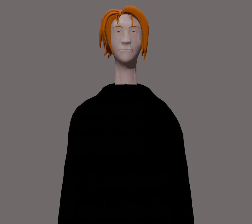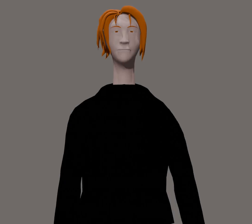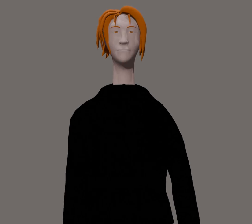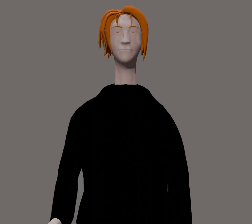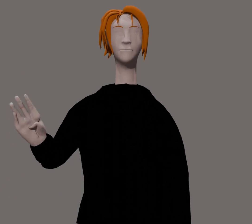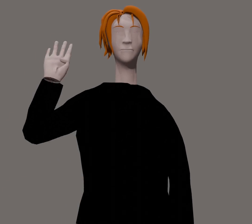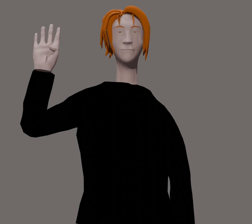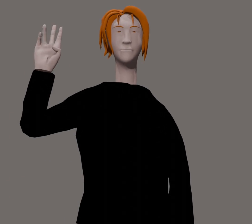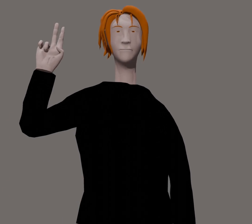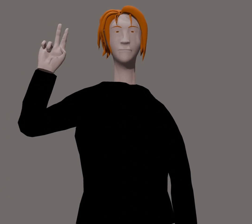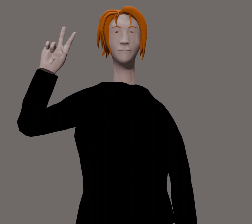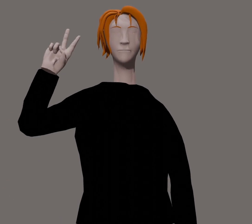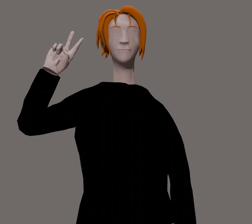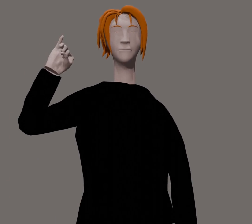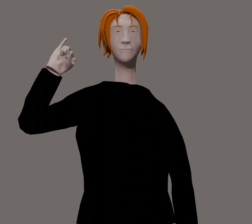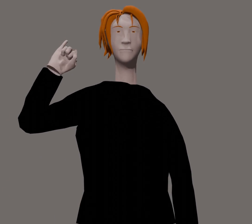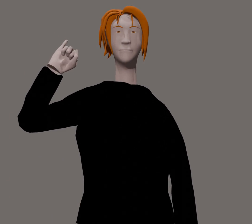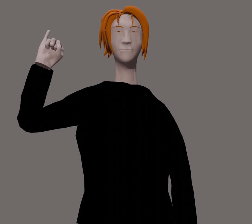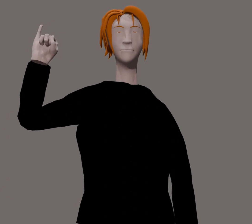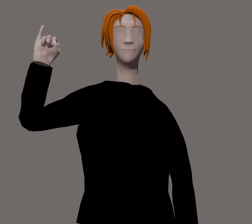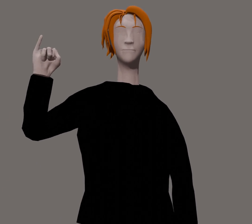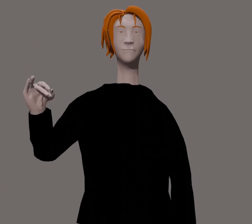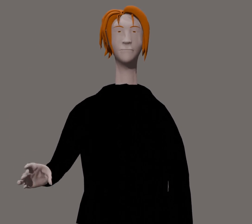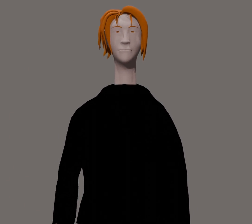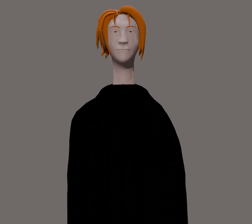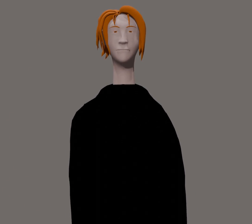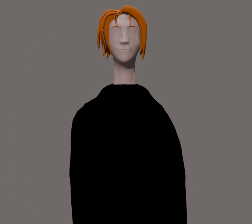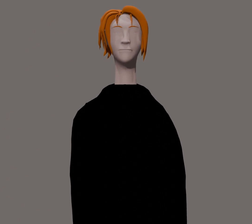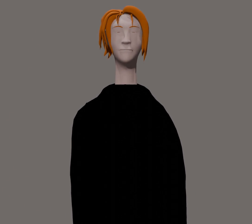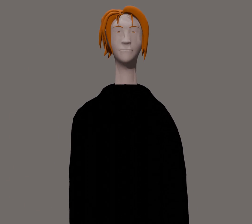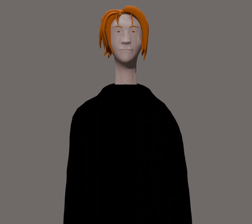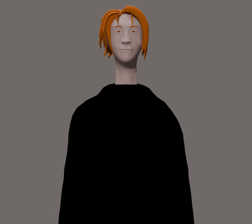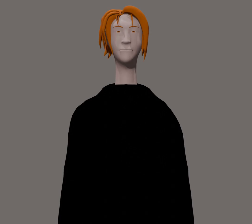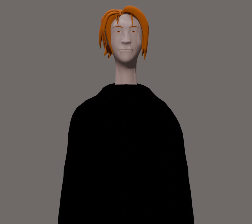British Virgin Islands